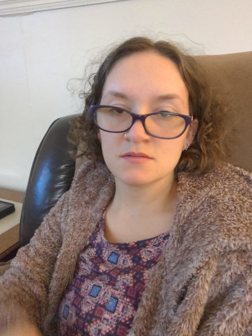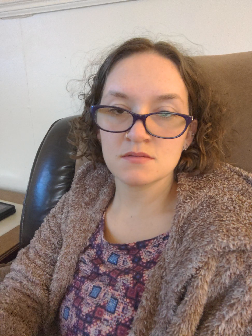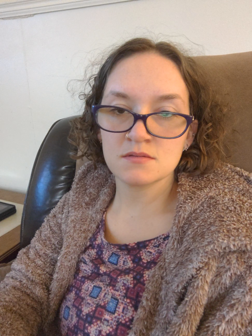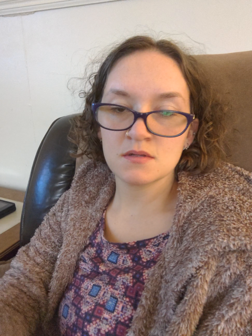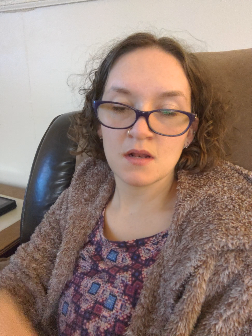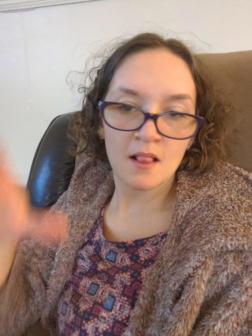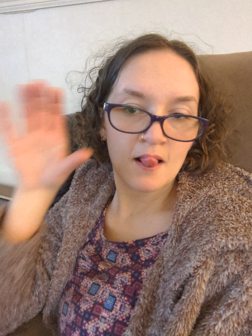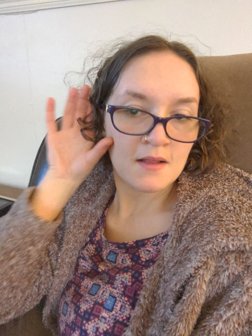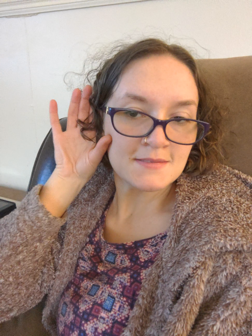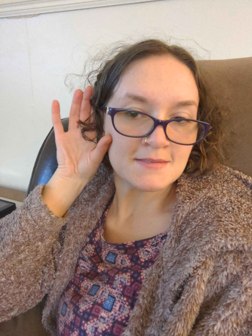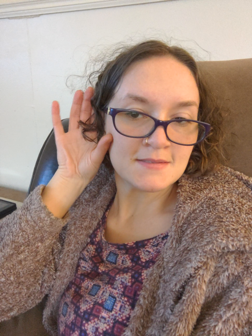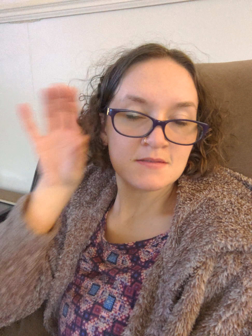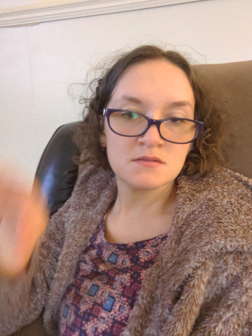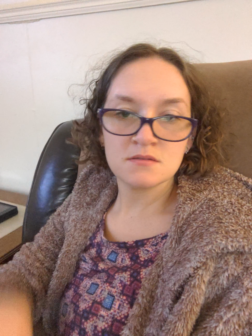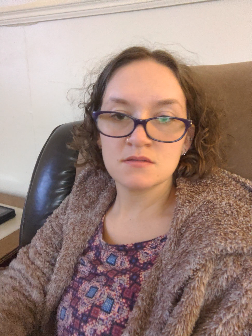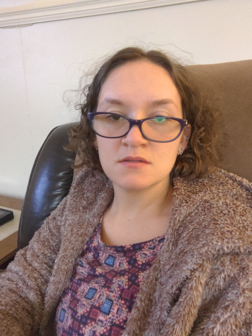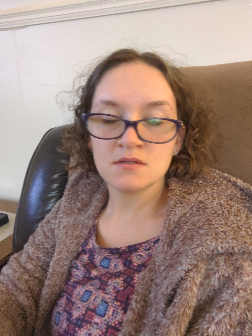listen